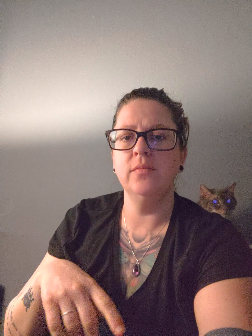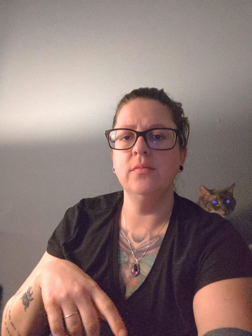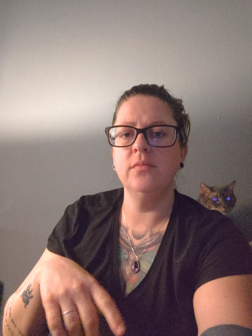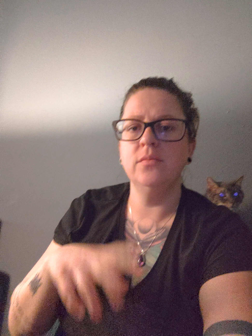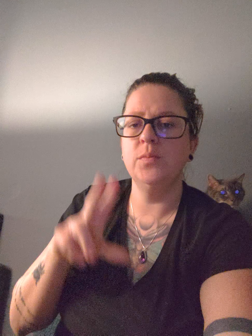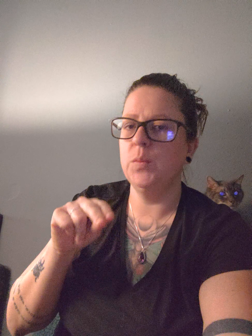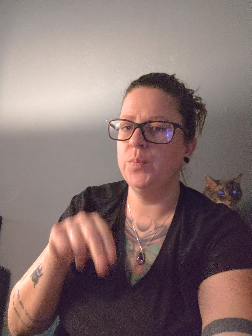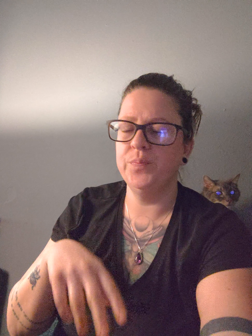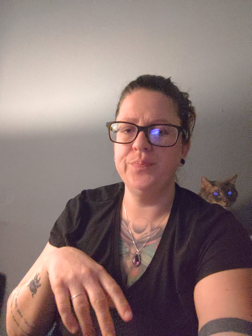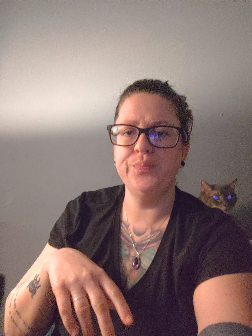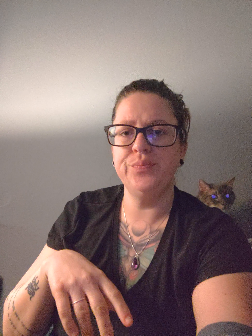no